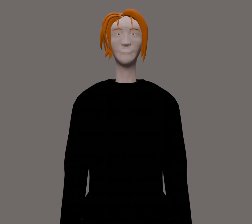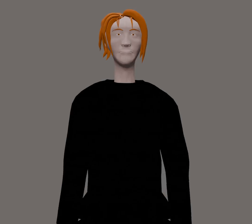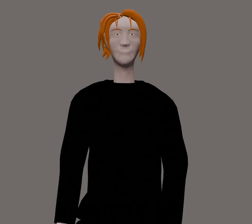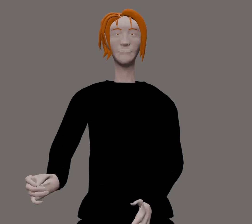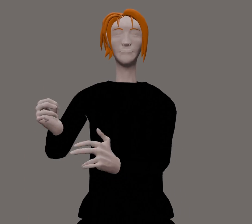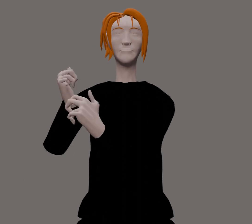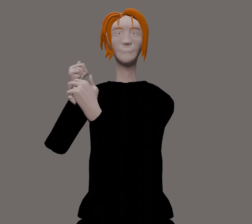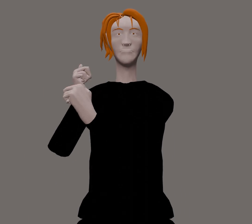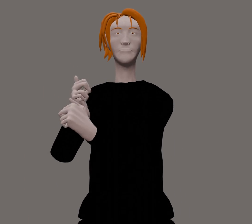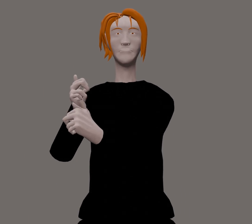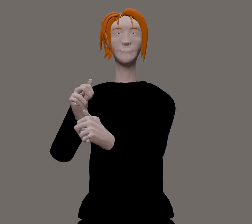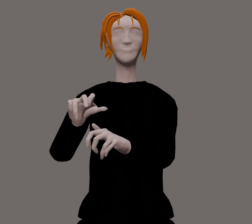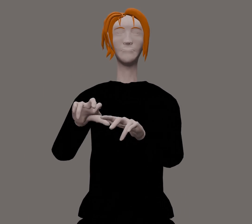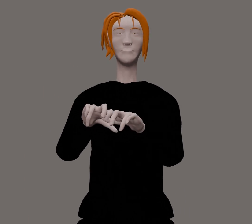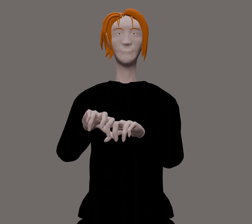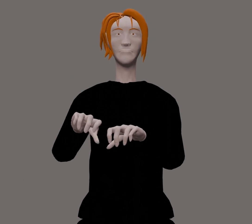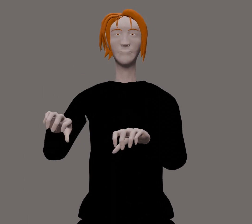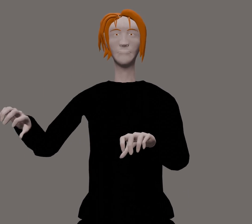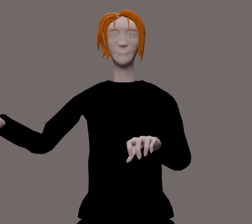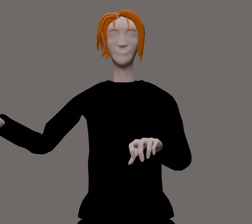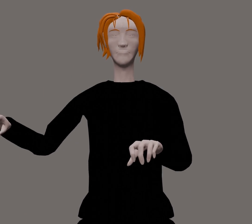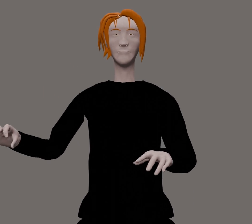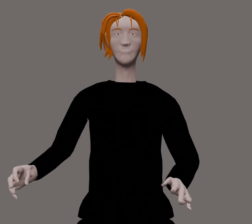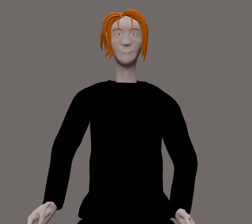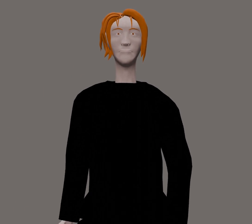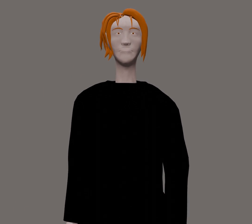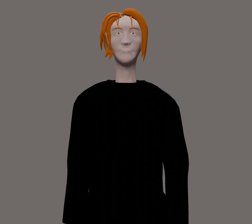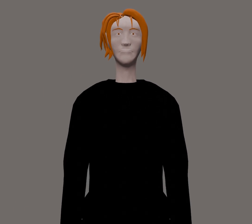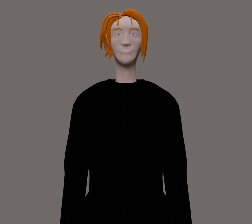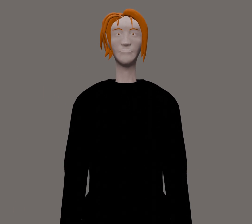Bat (Wood)